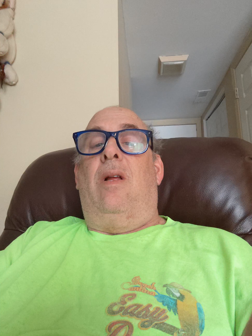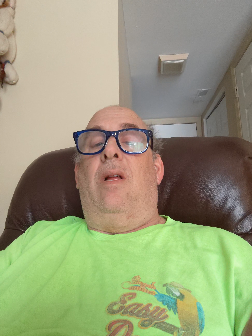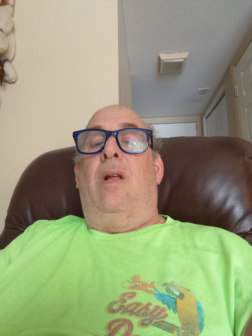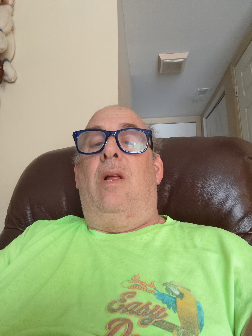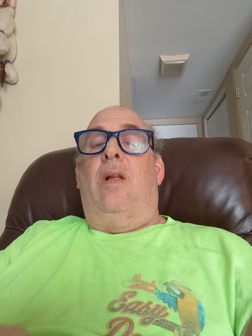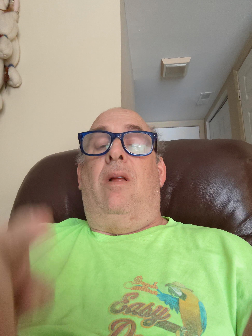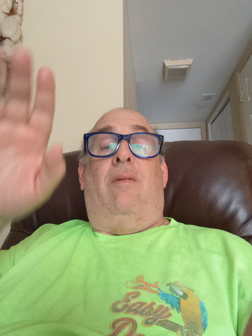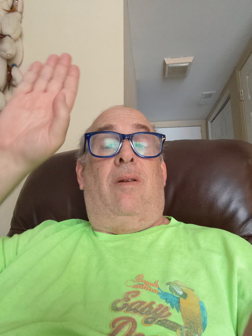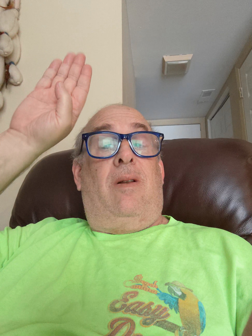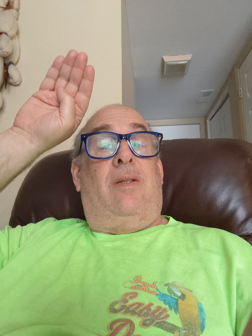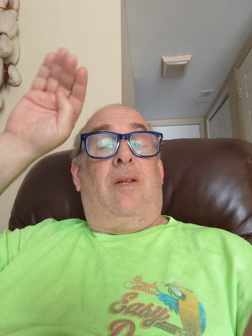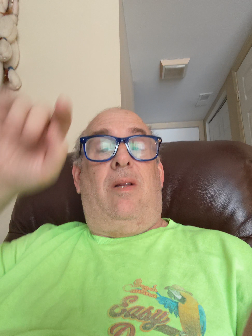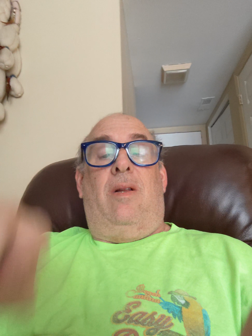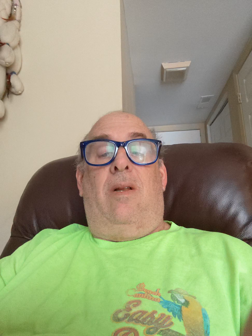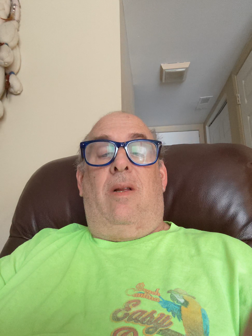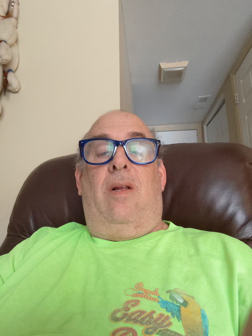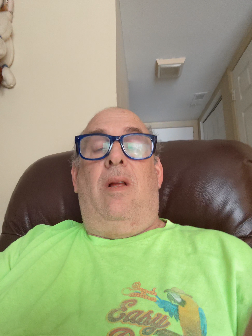donkey